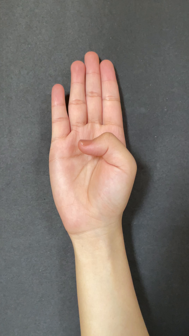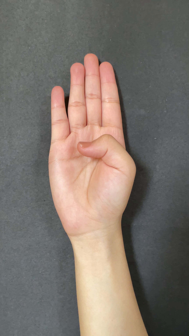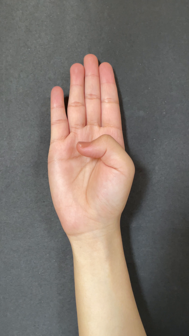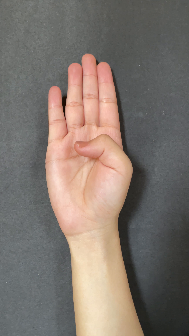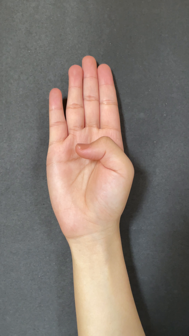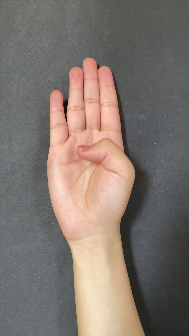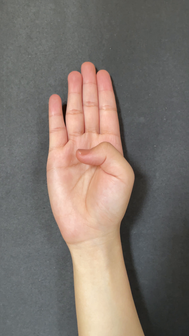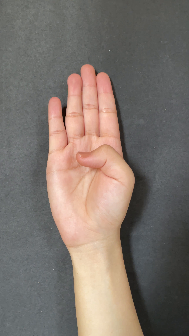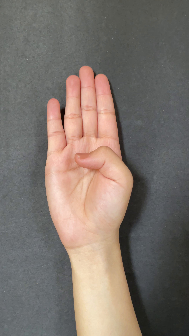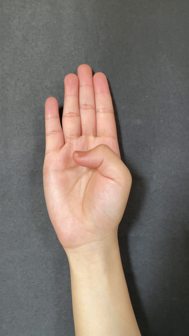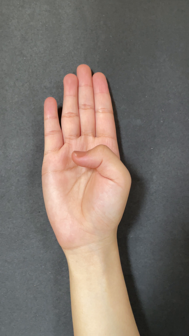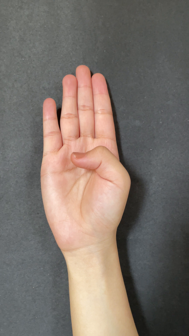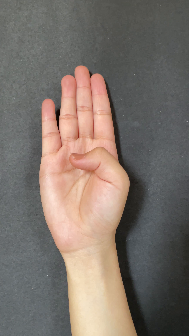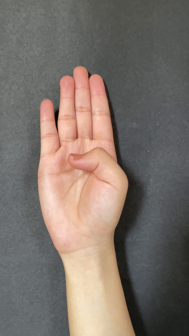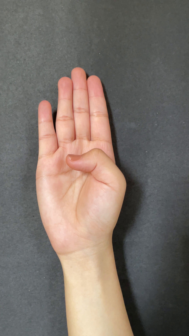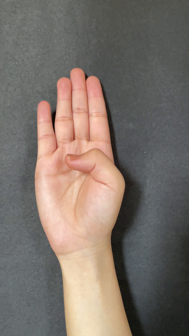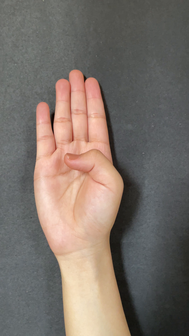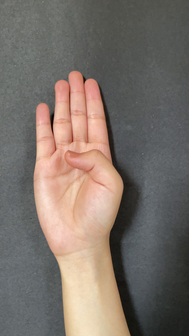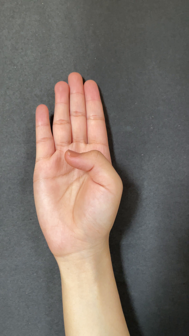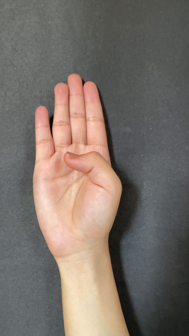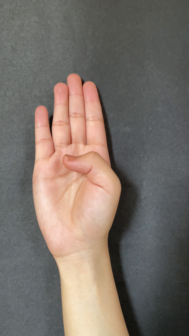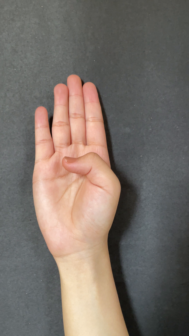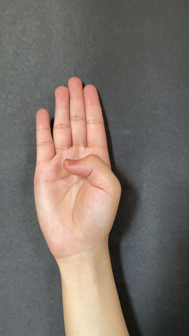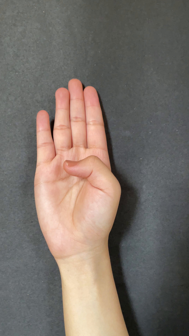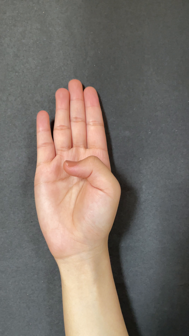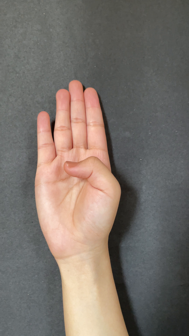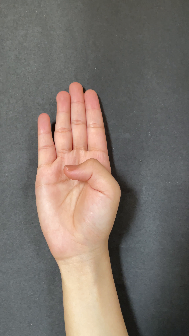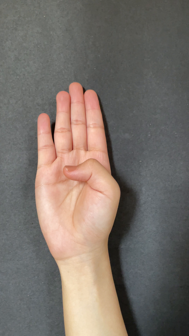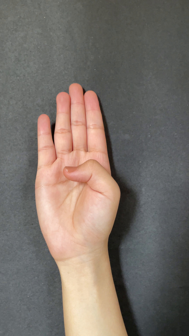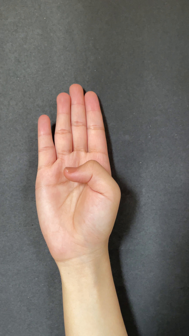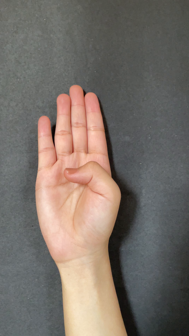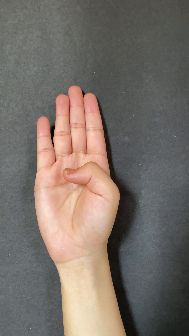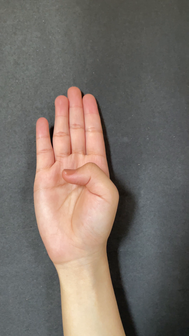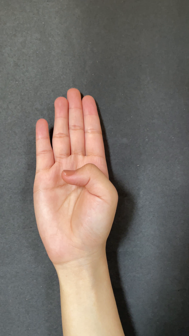ब